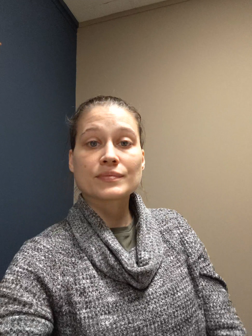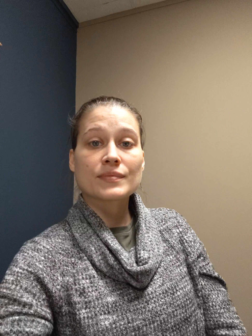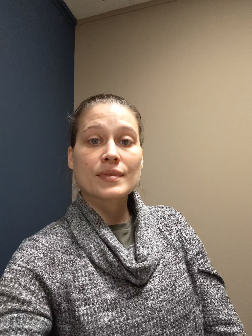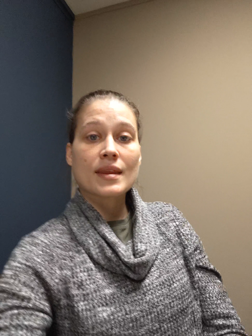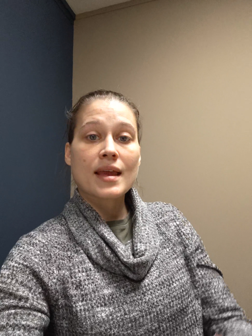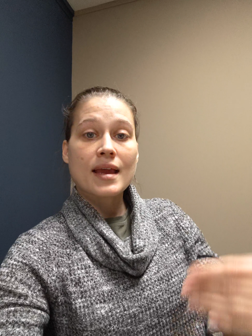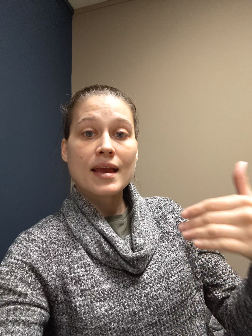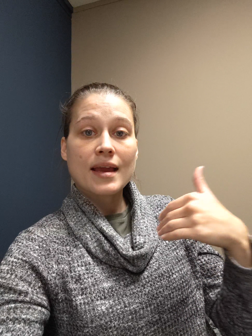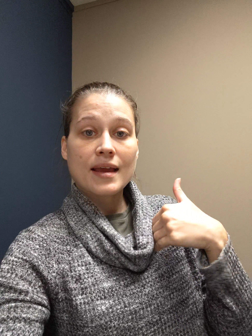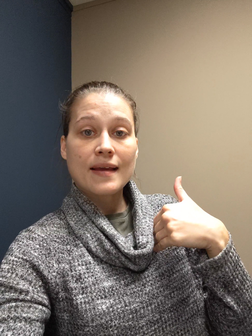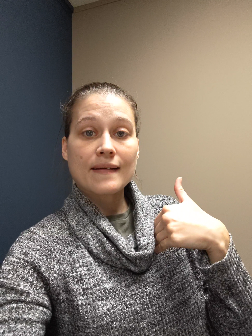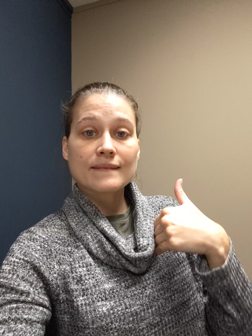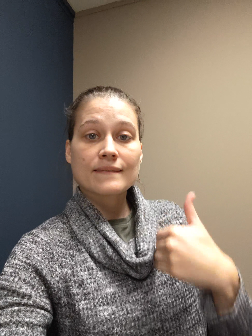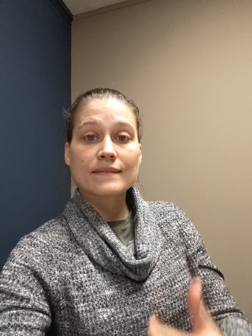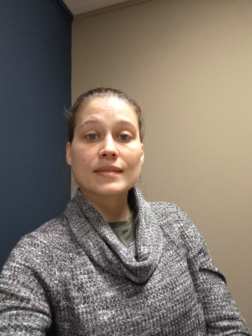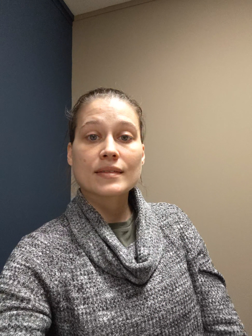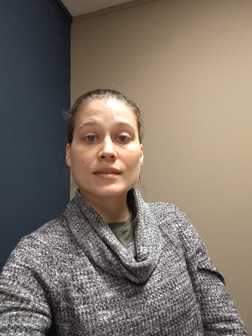have